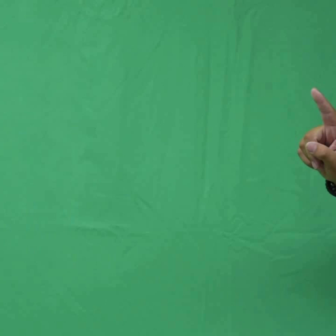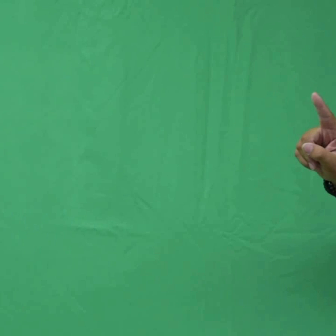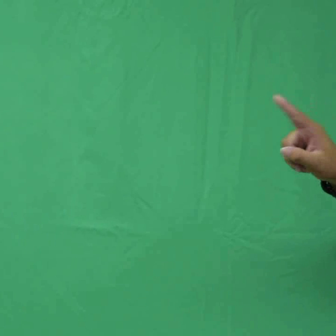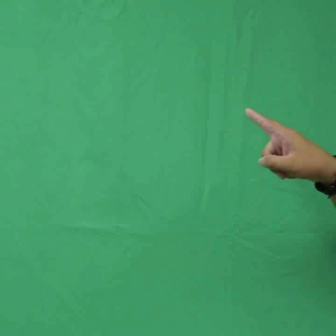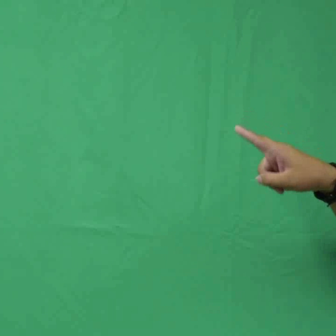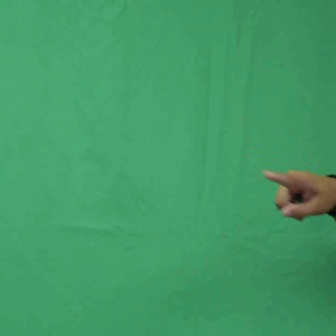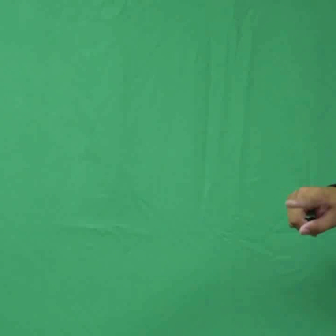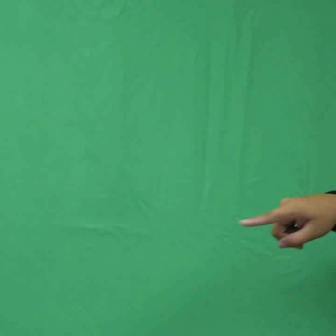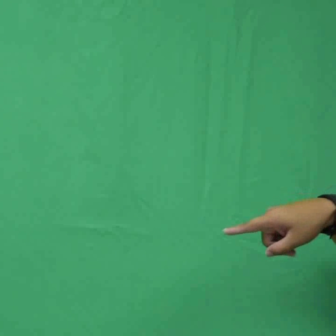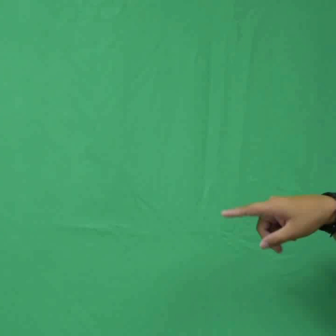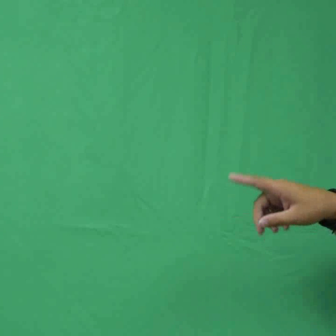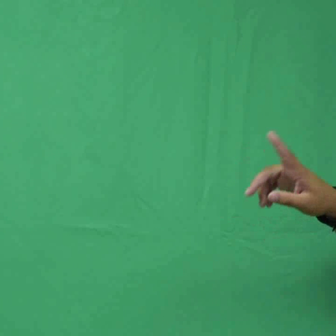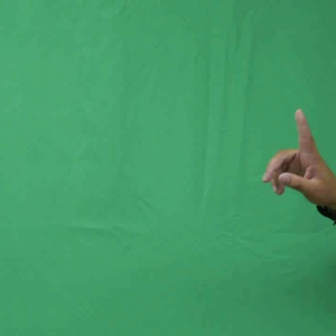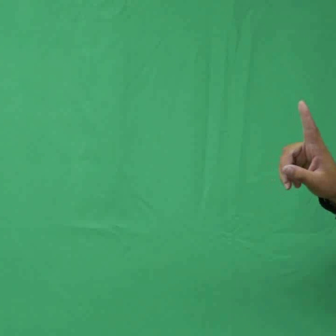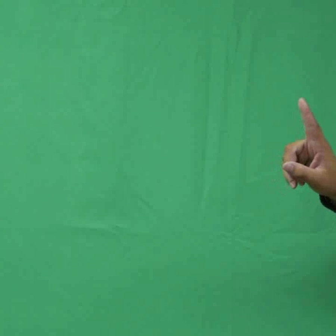Z